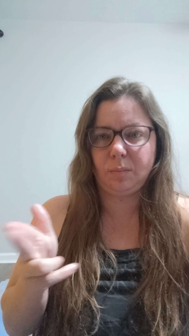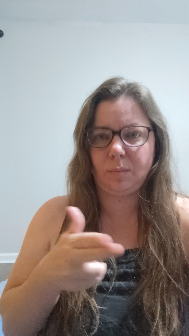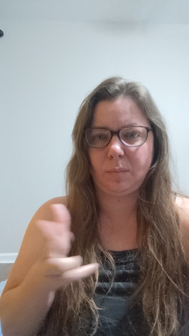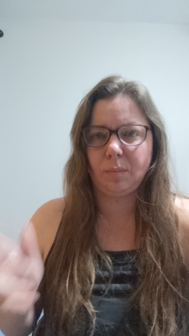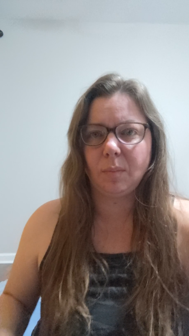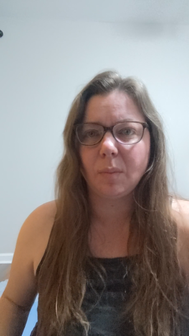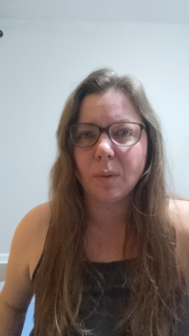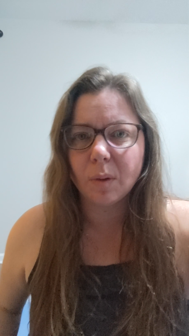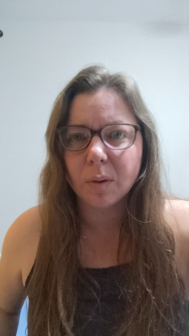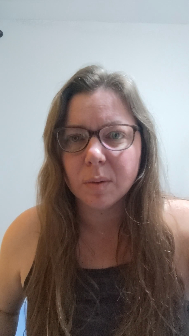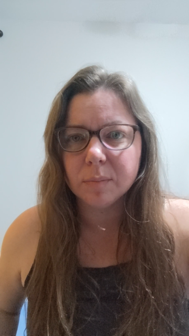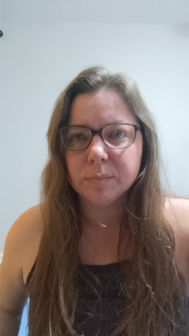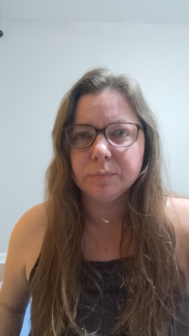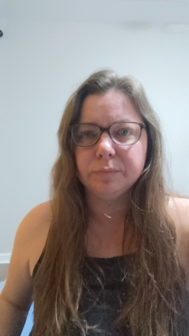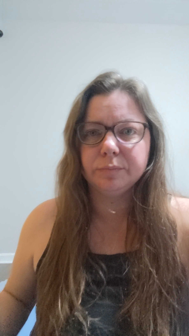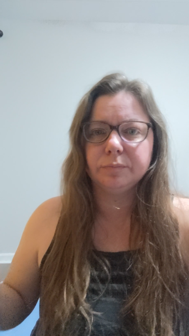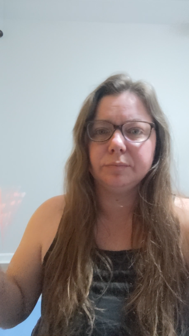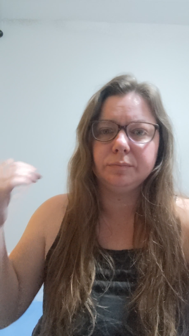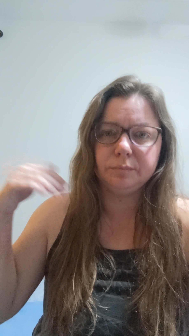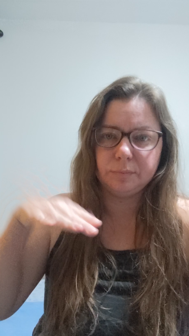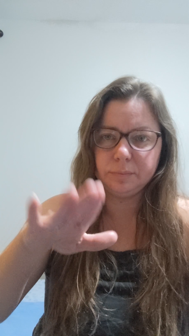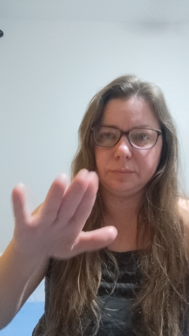enter